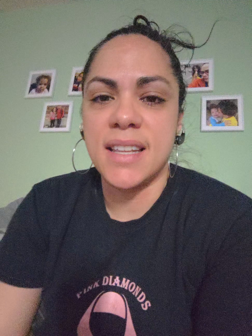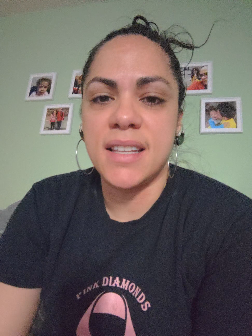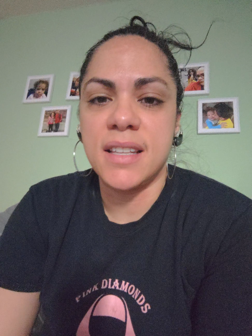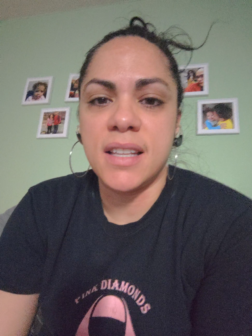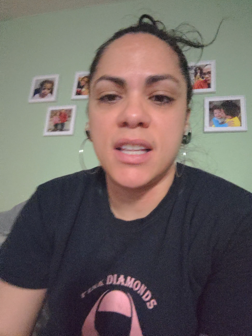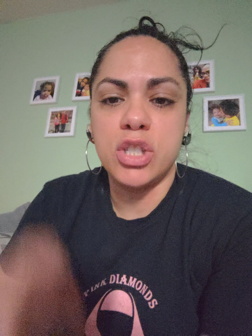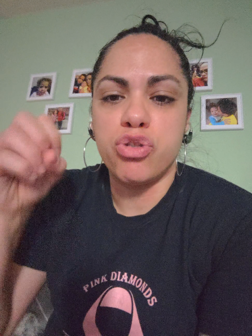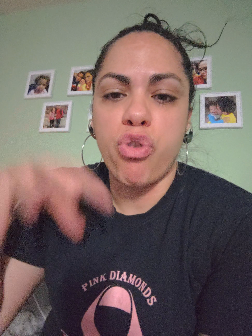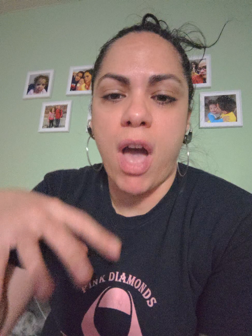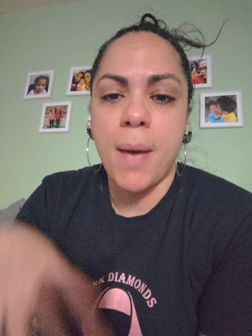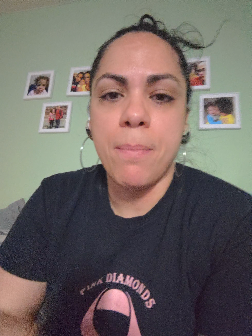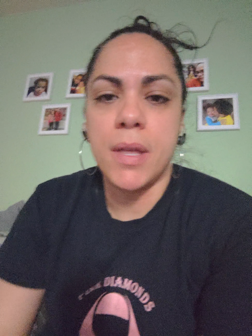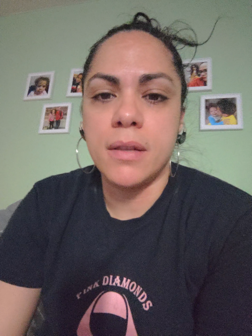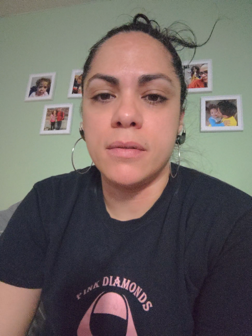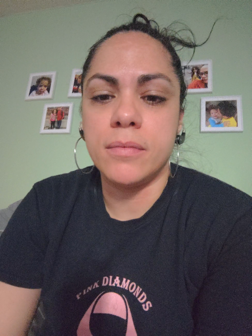drop